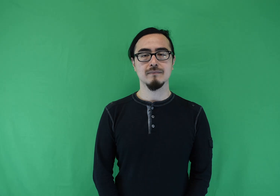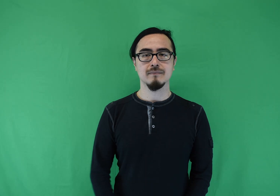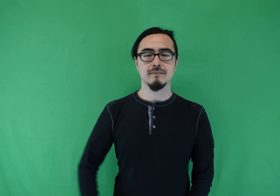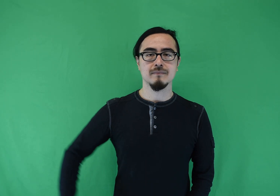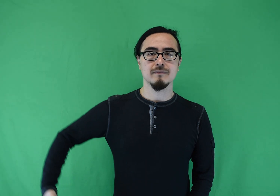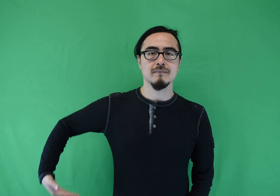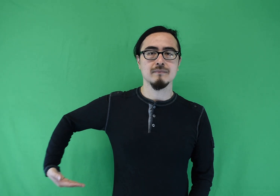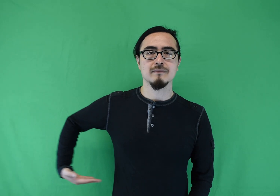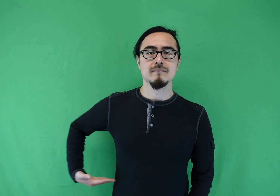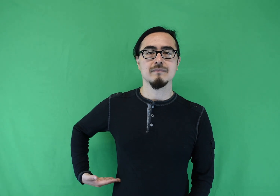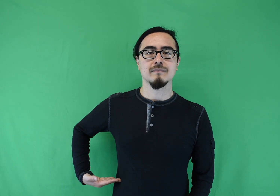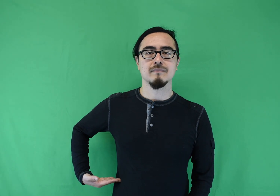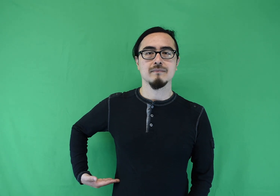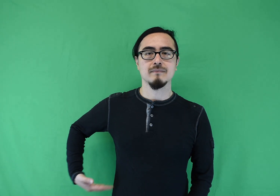accidente